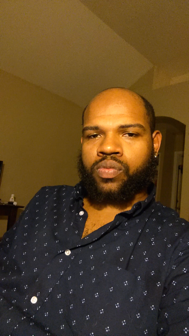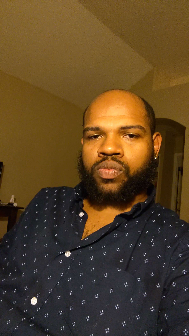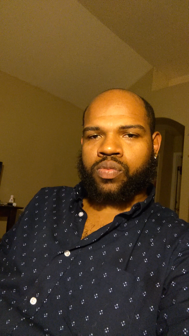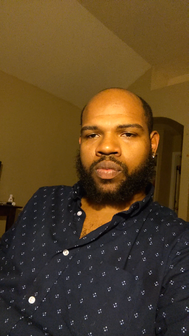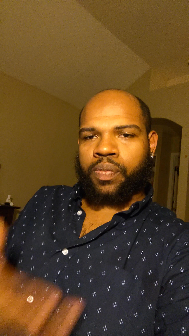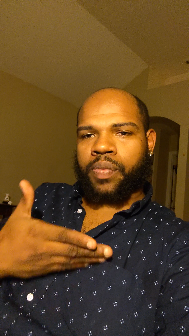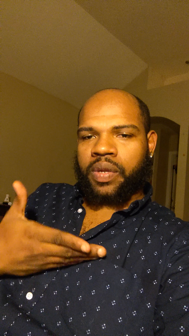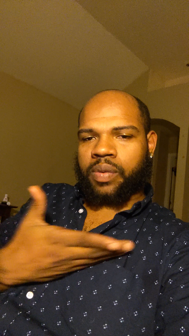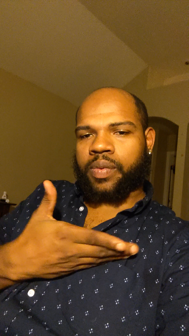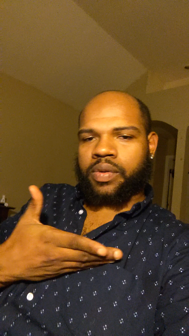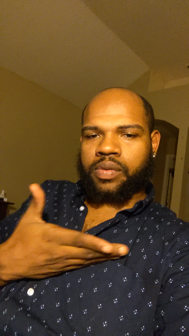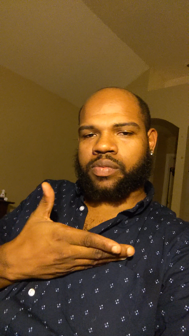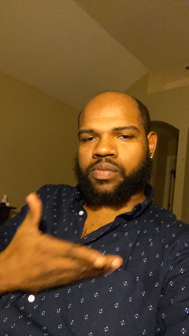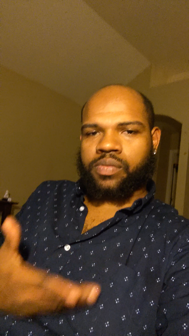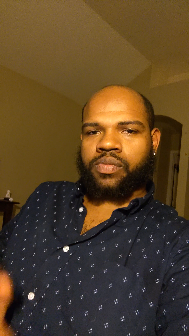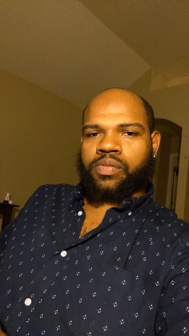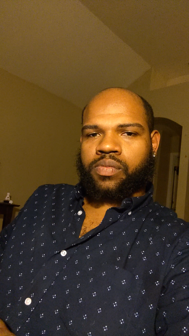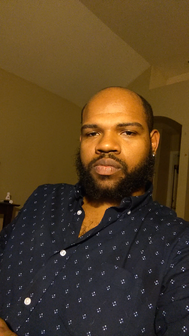baby